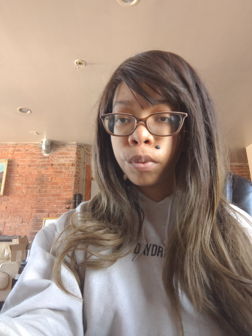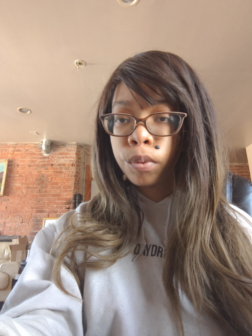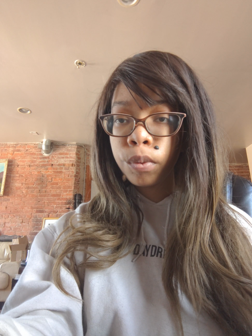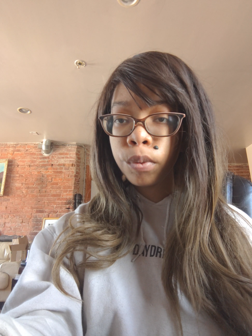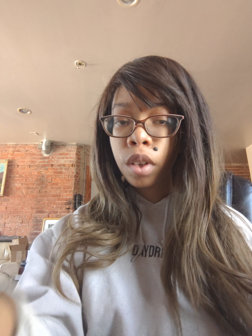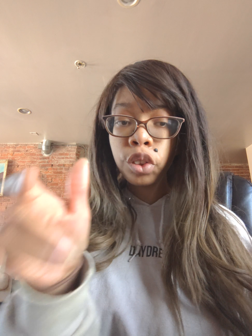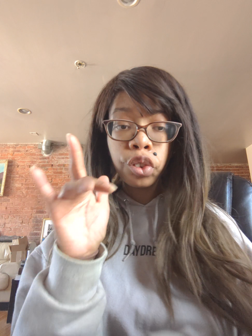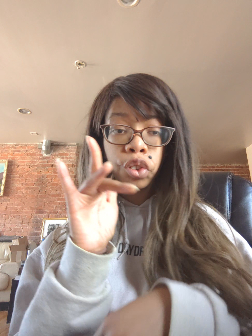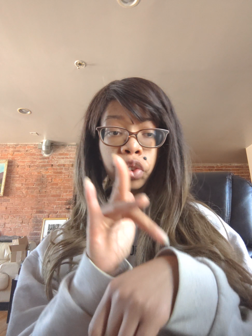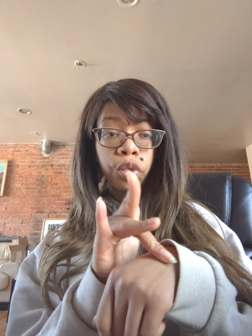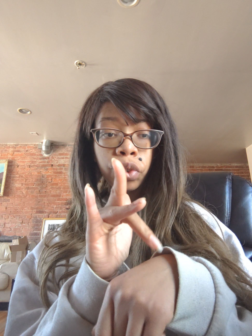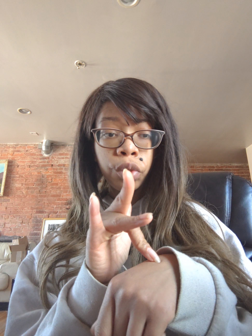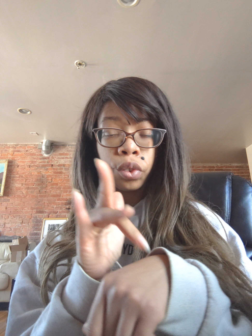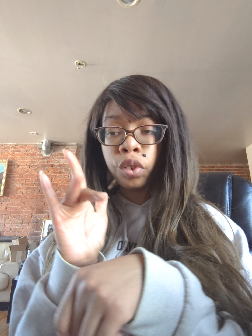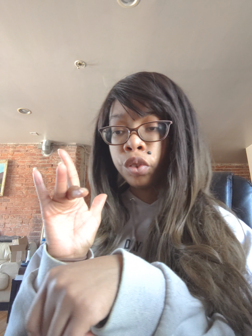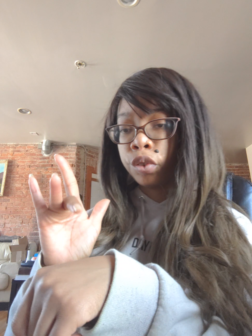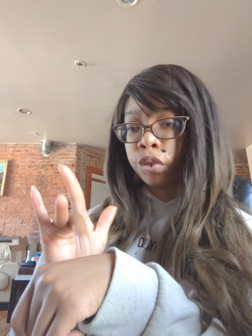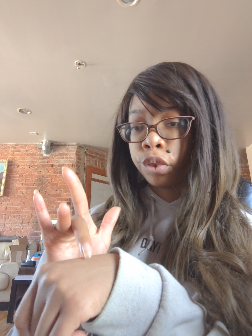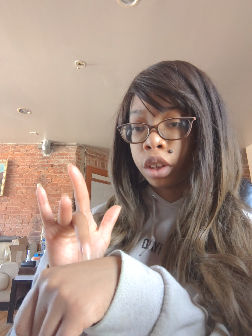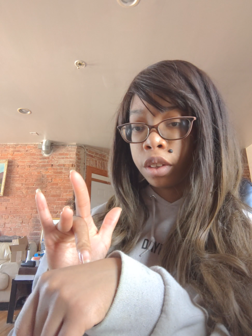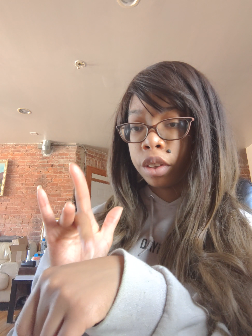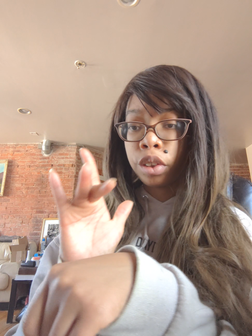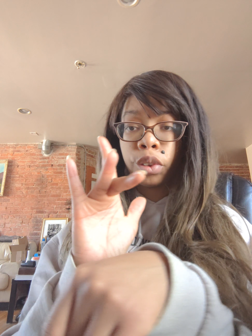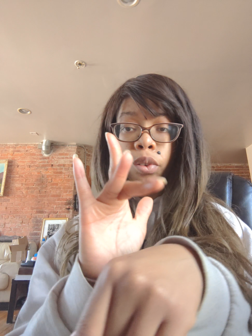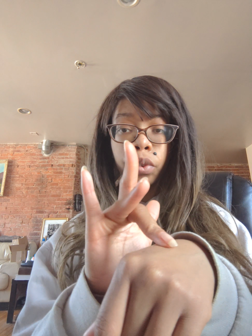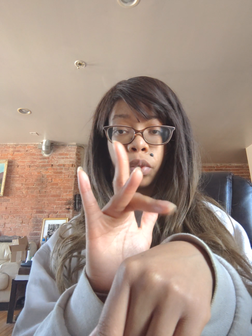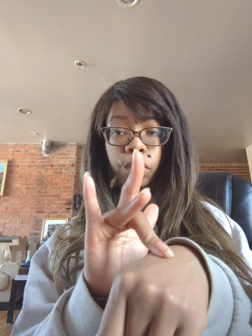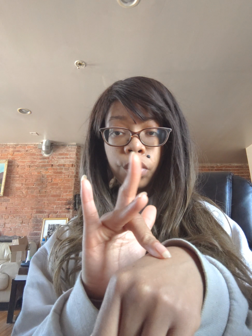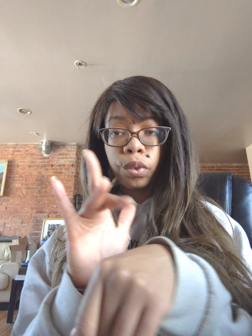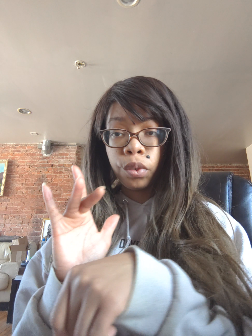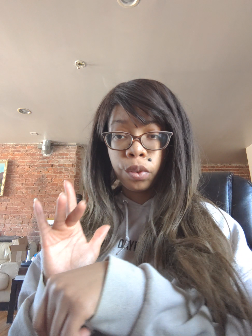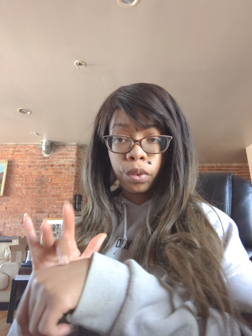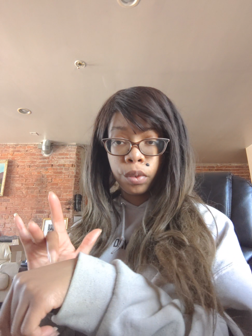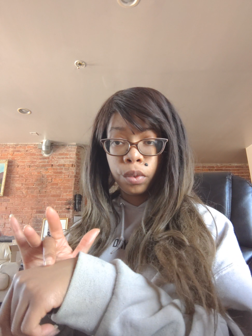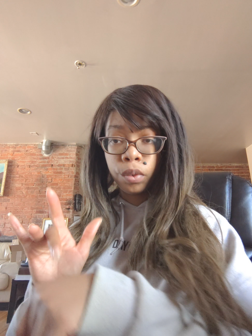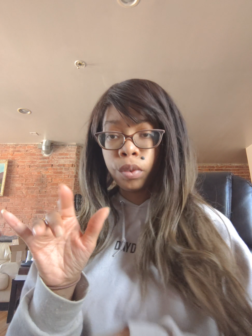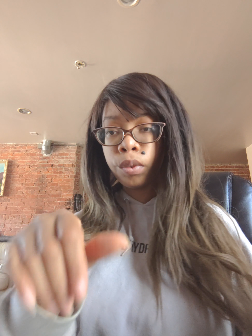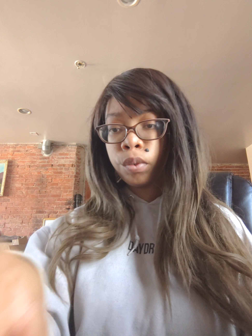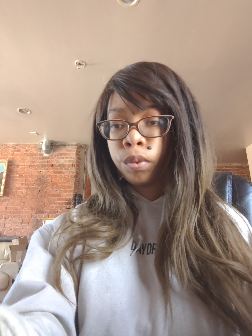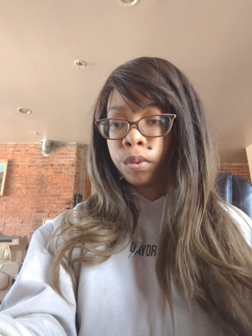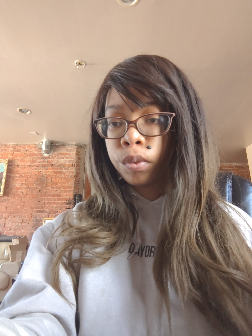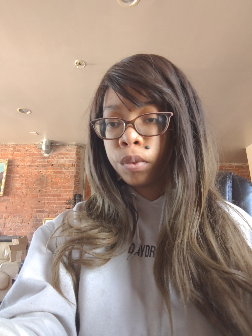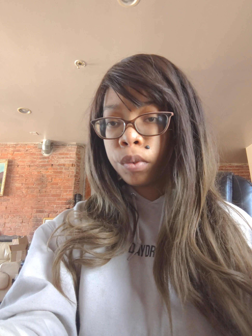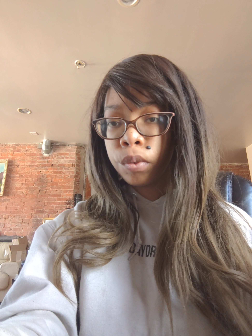touch